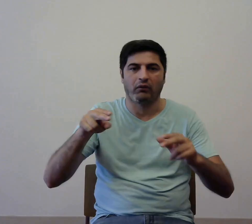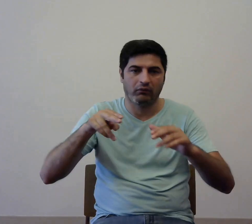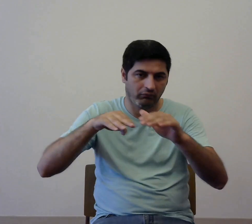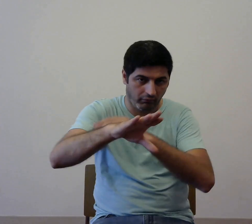gedə